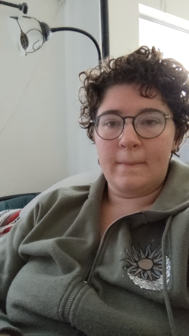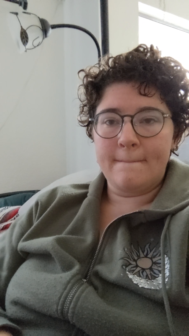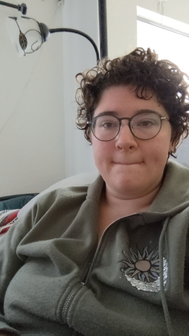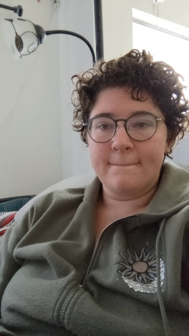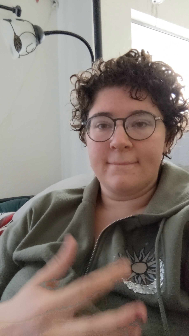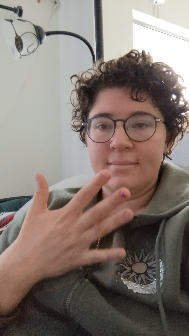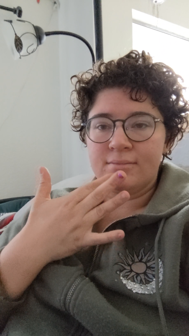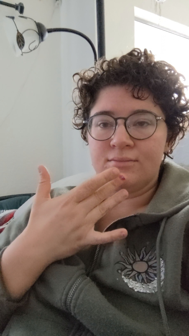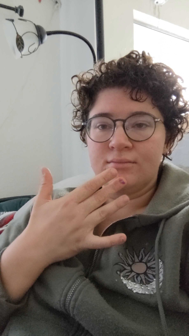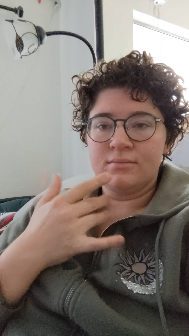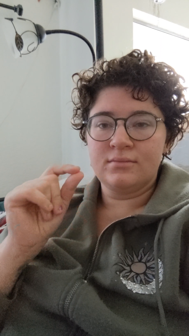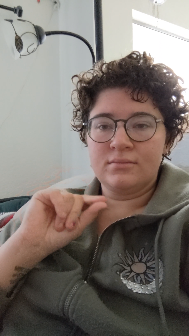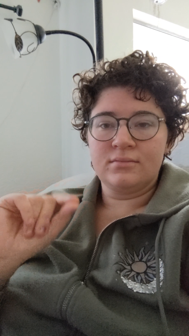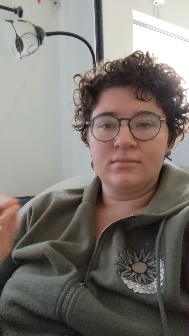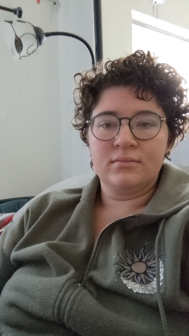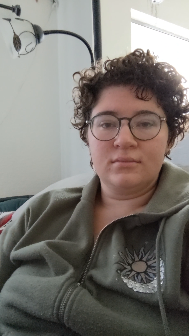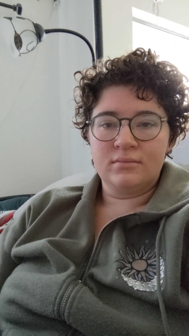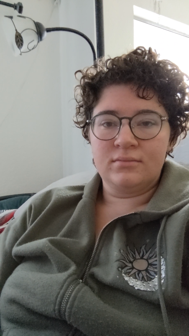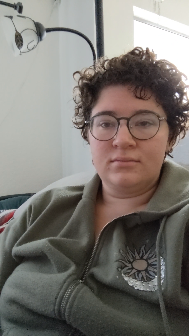crayon